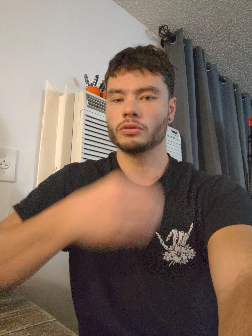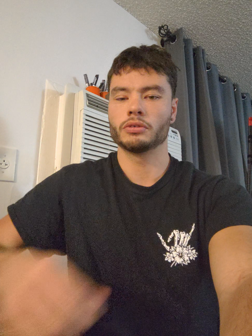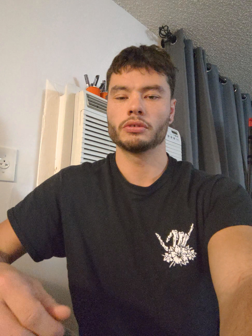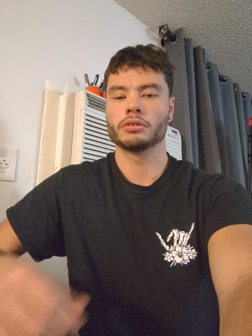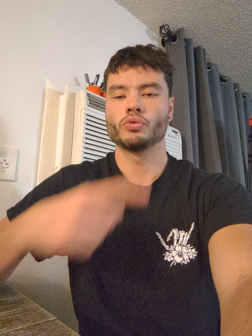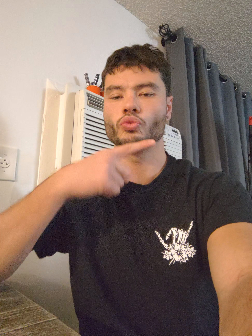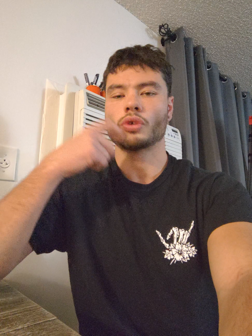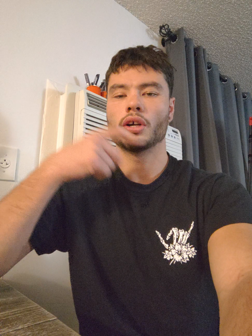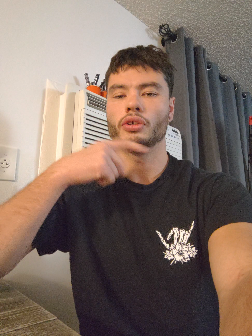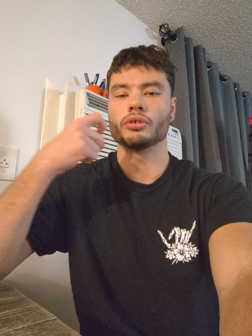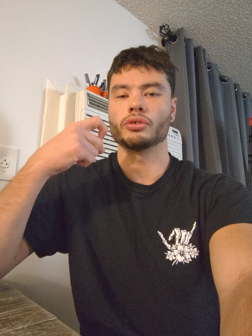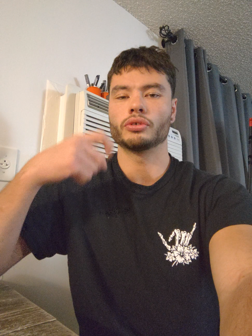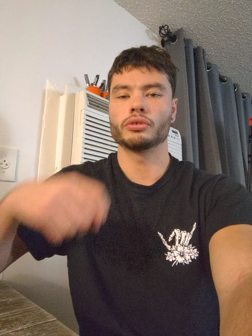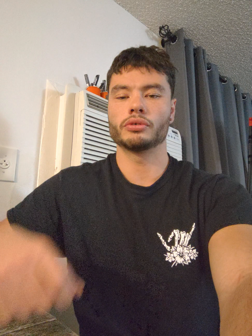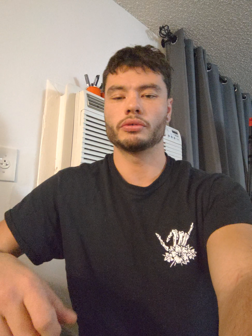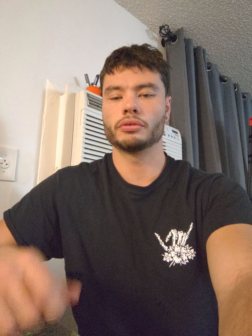dryer